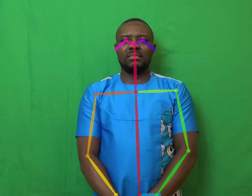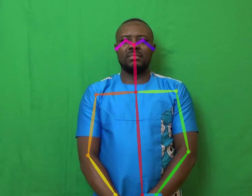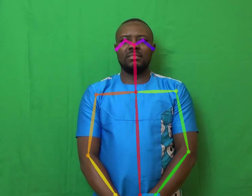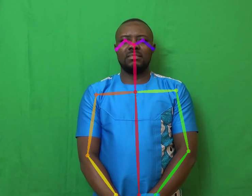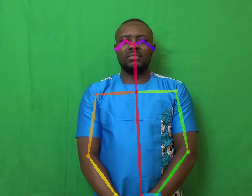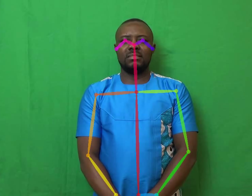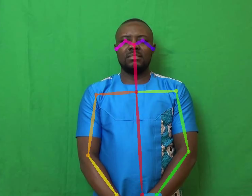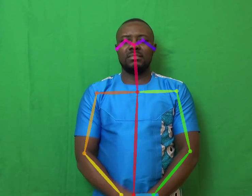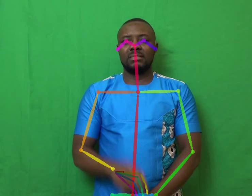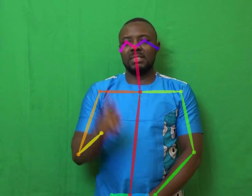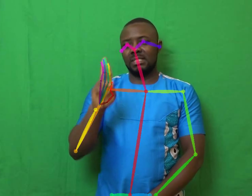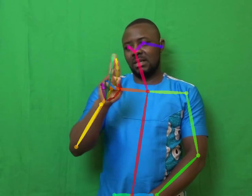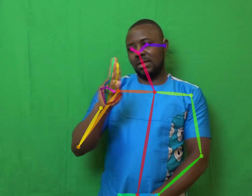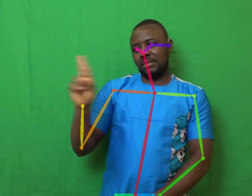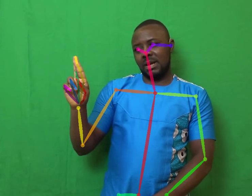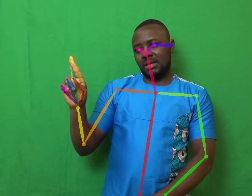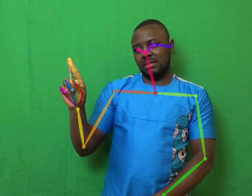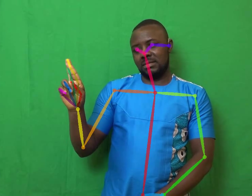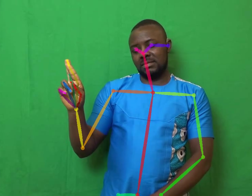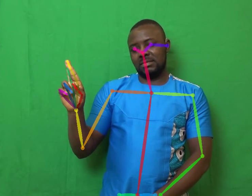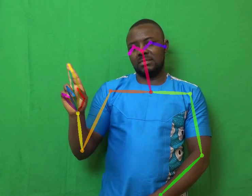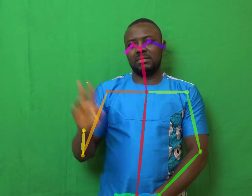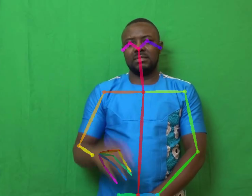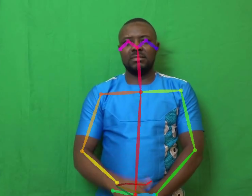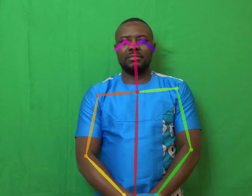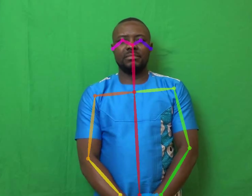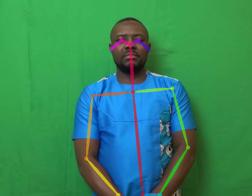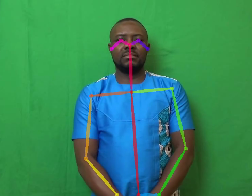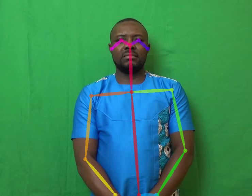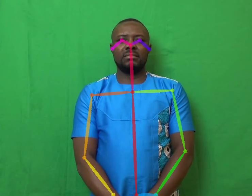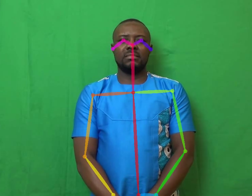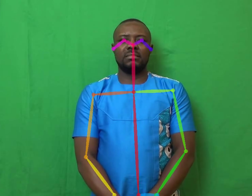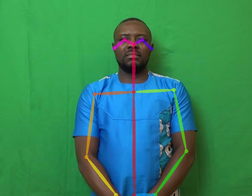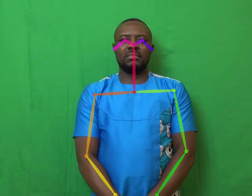right